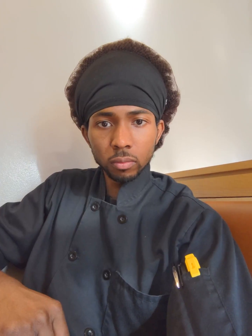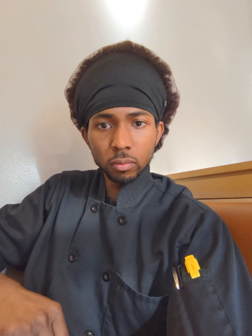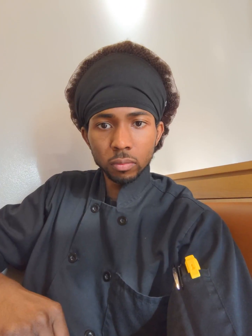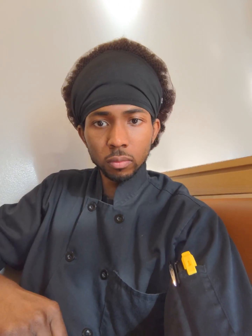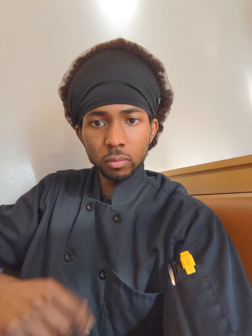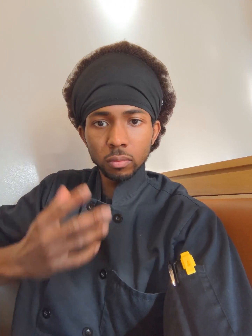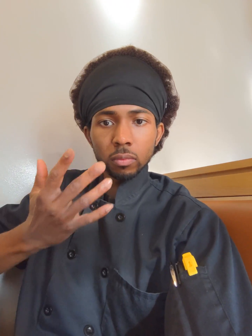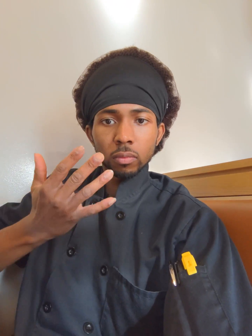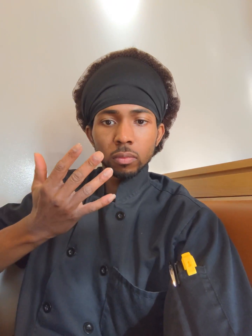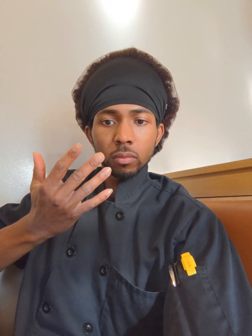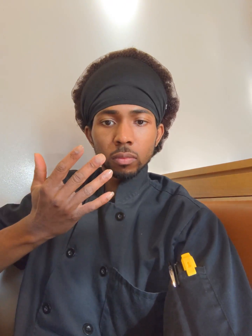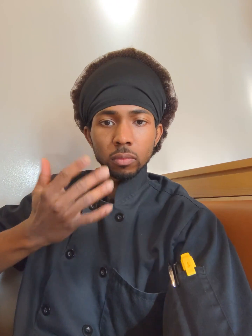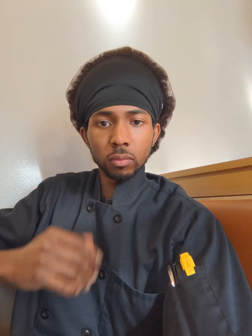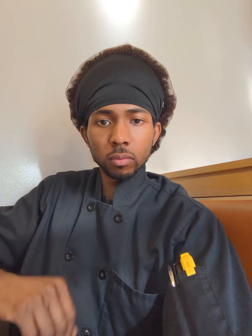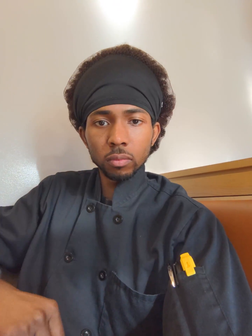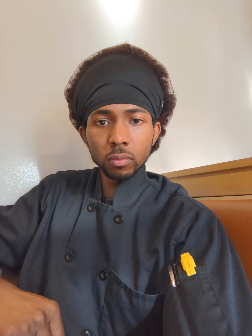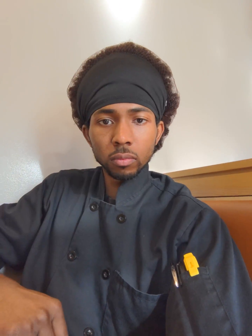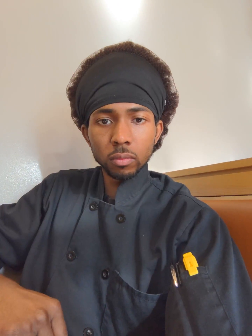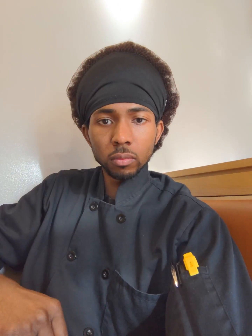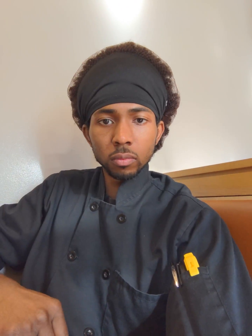hand